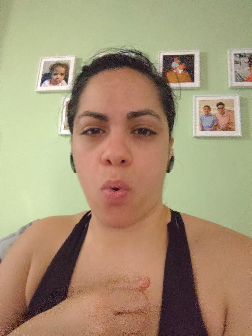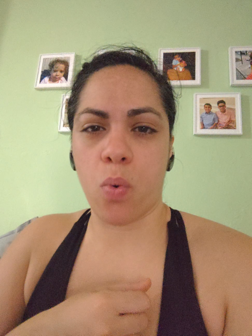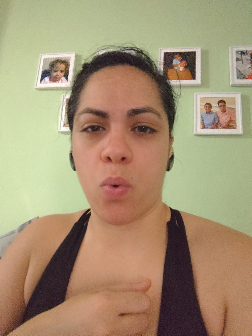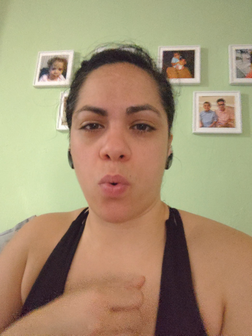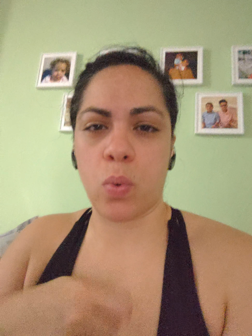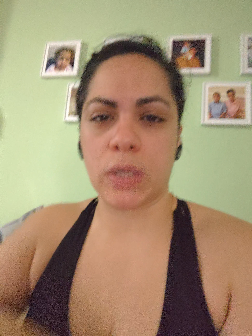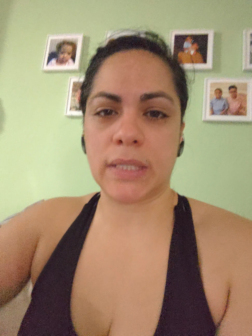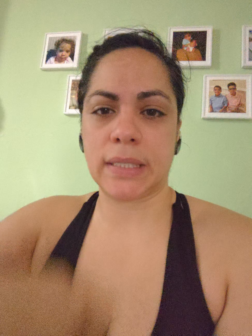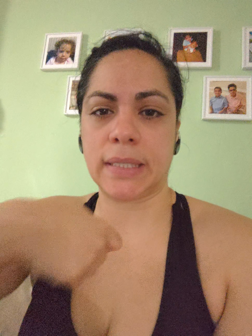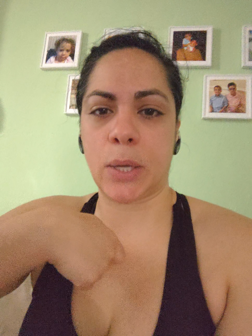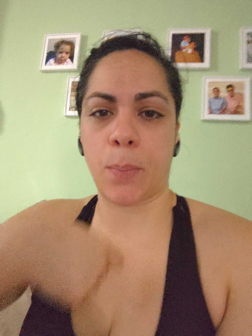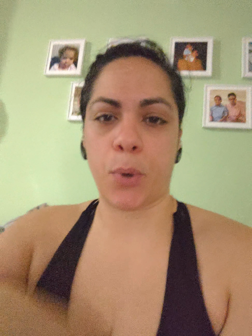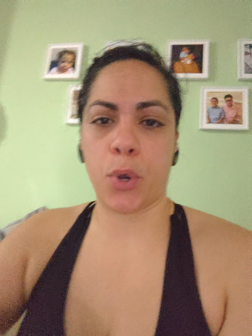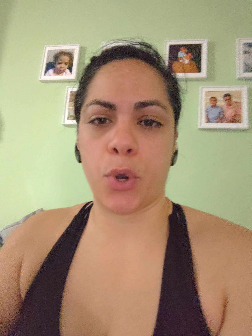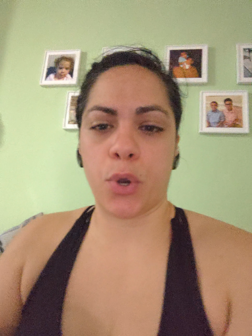zipper